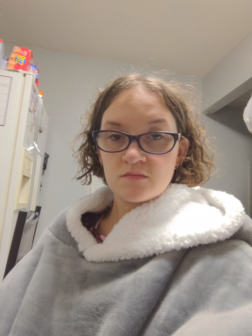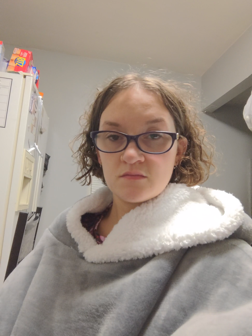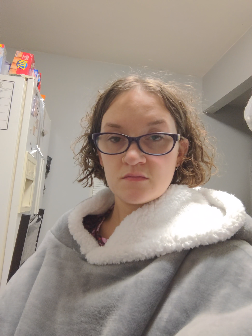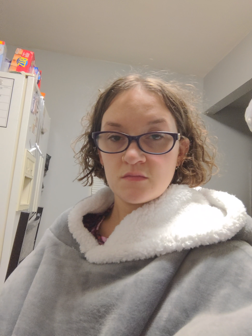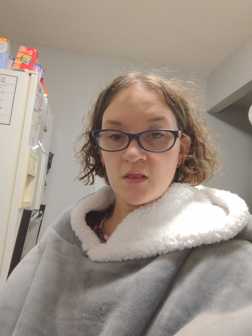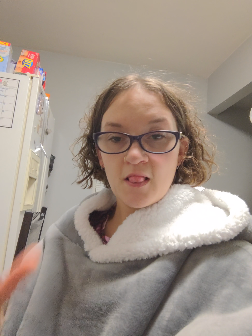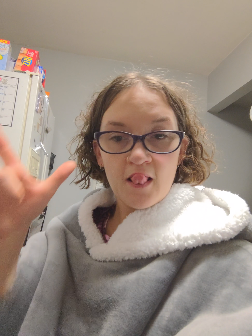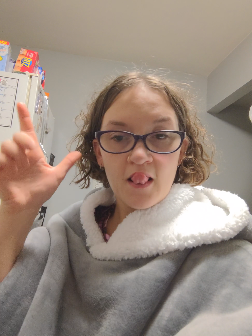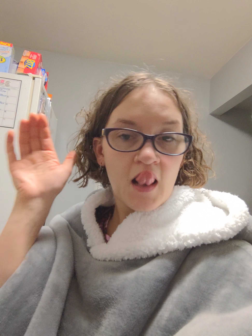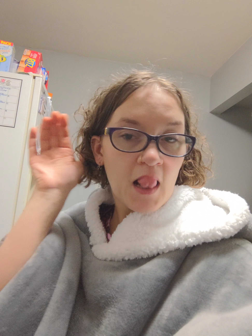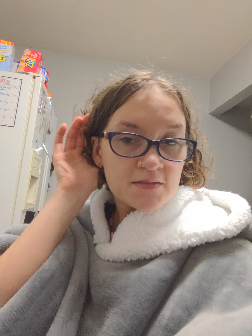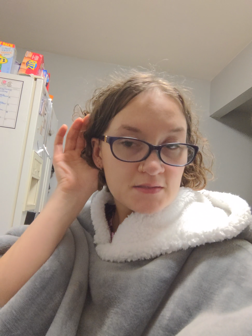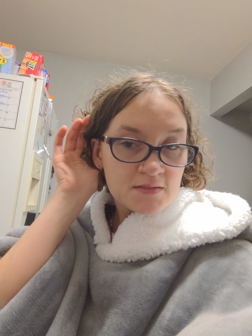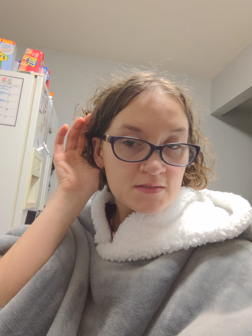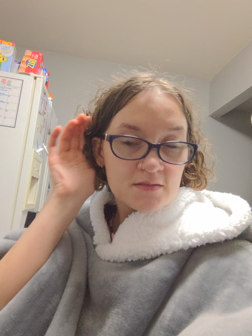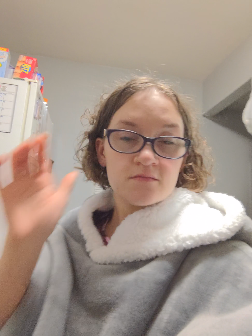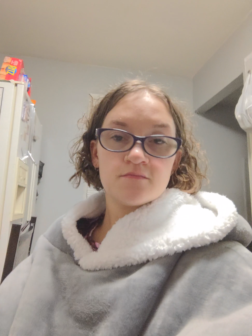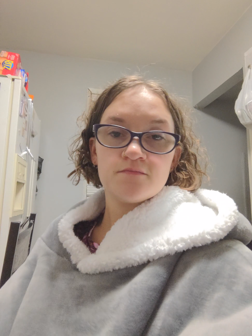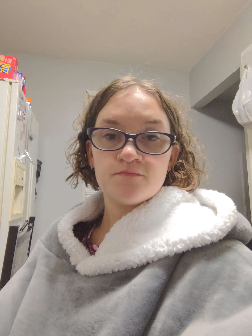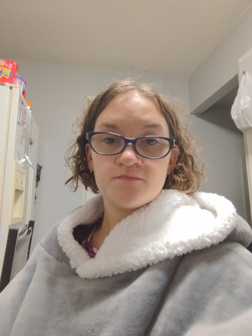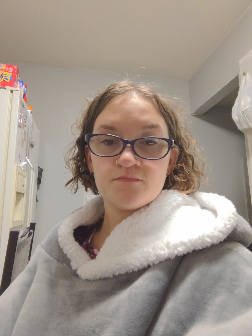listen